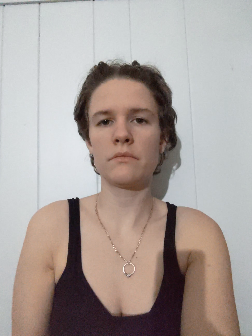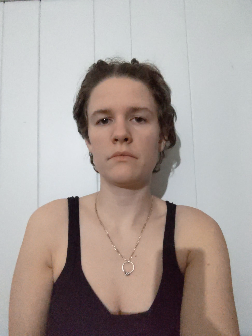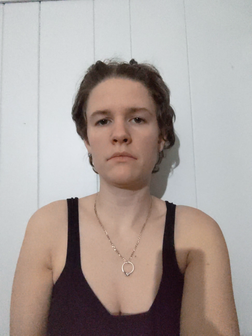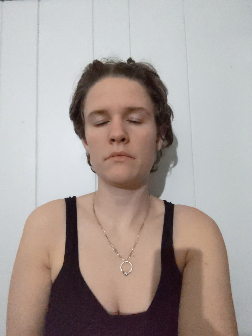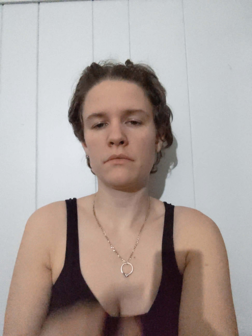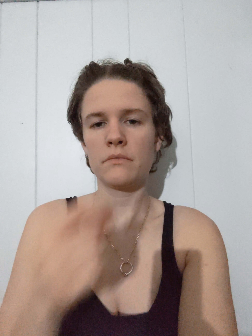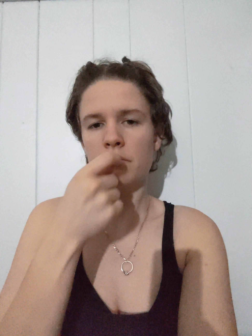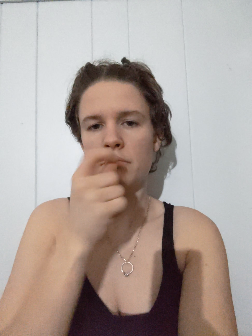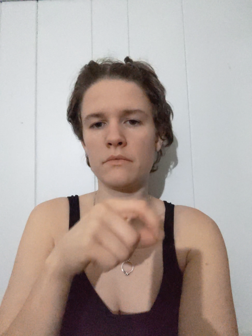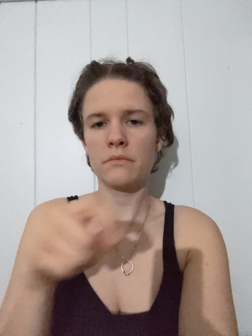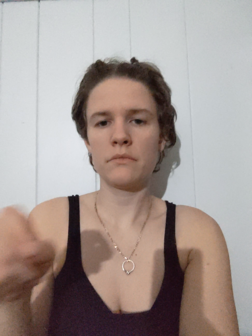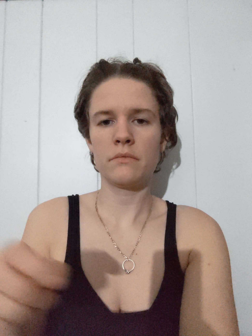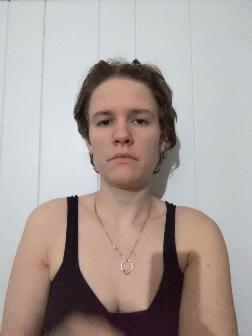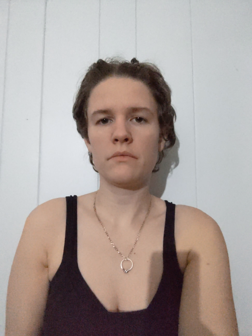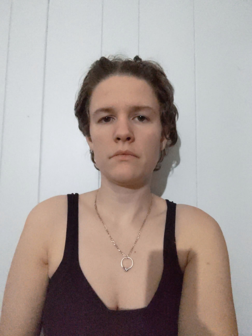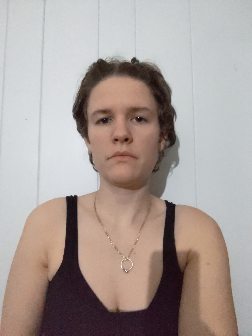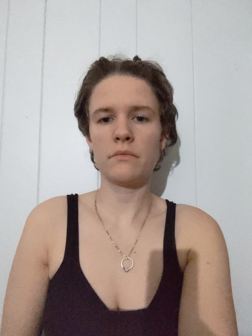pencil